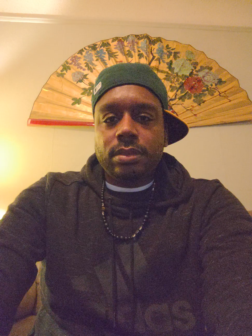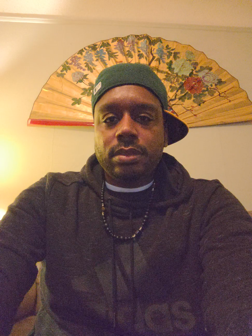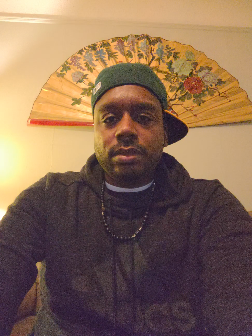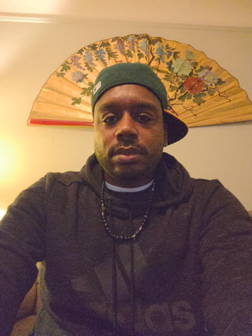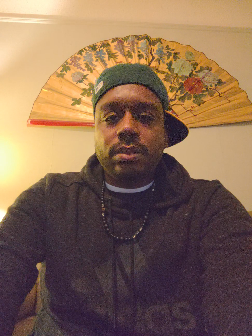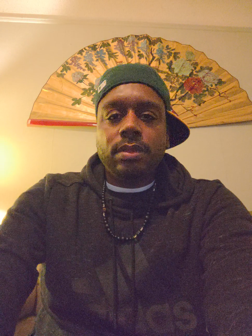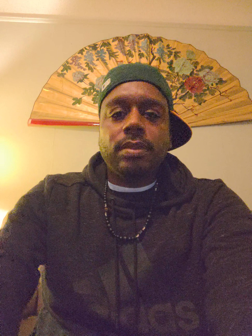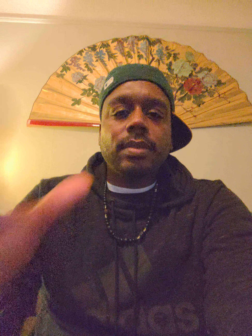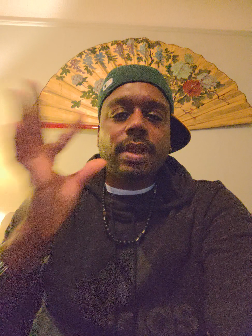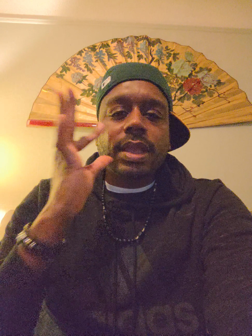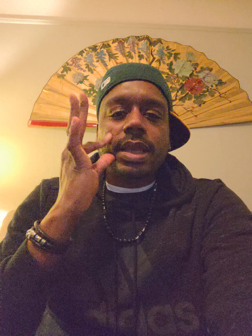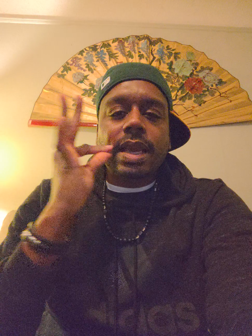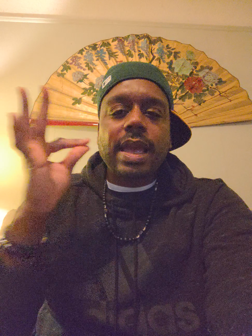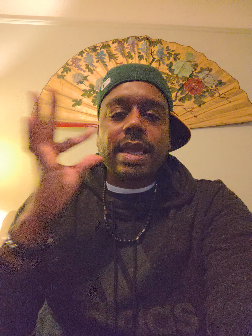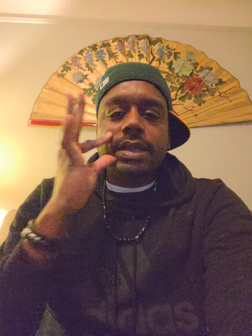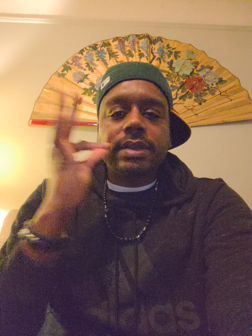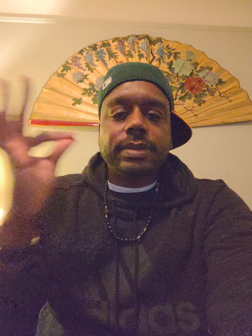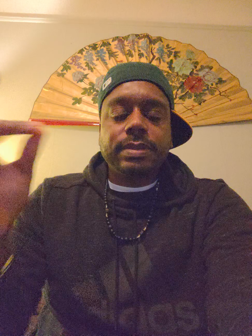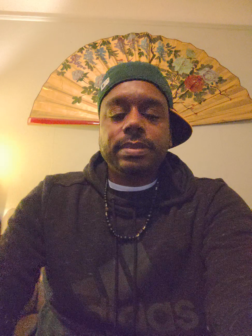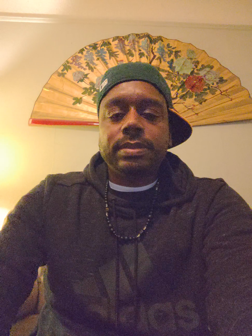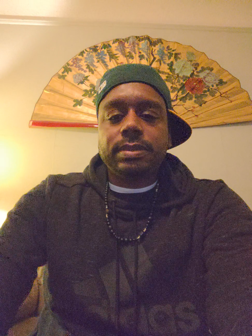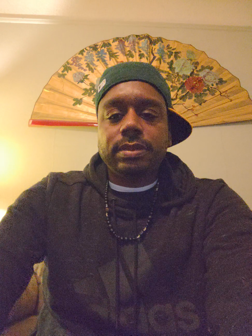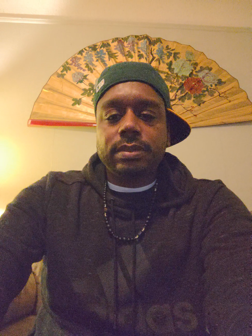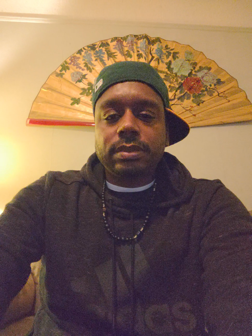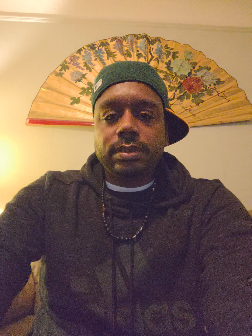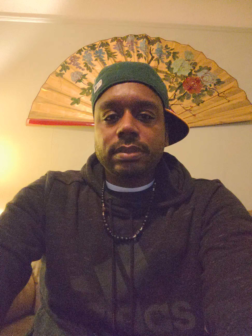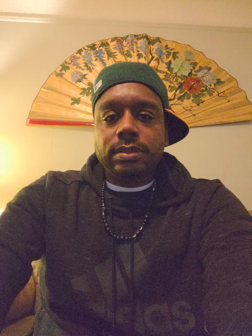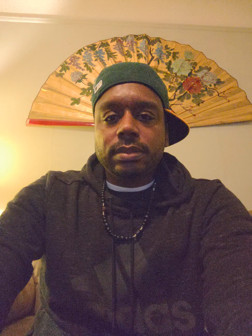cat